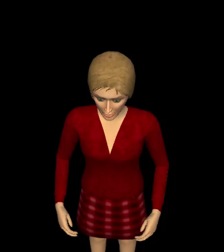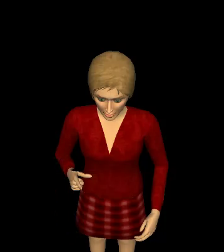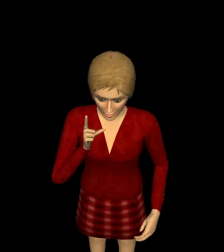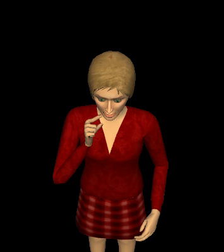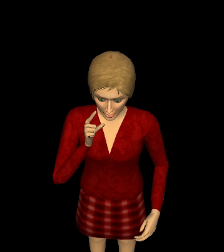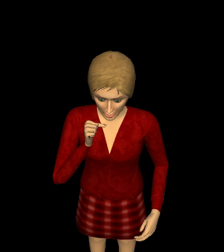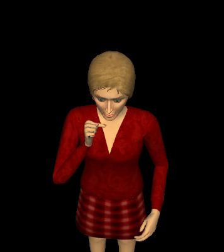أب